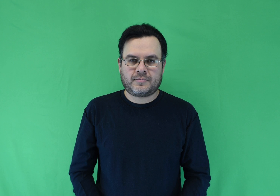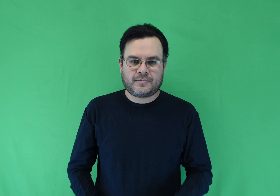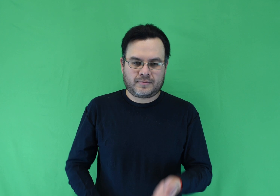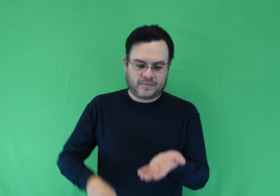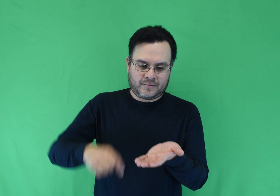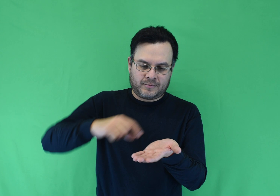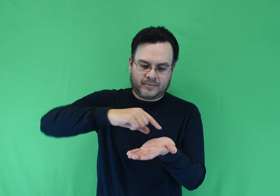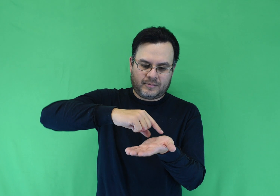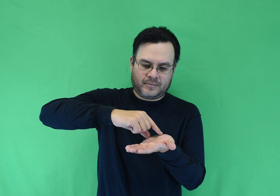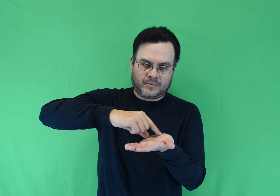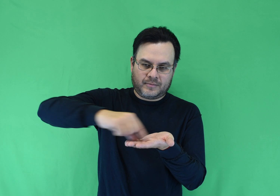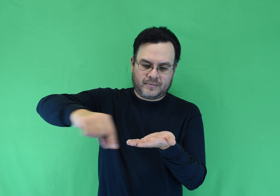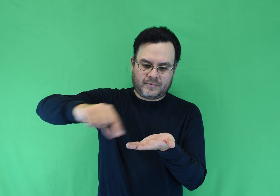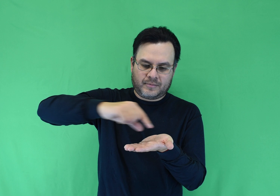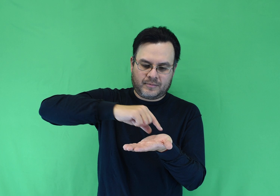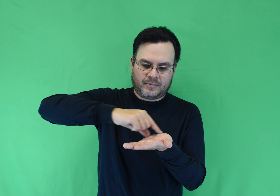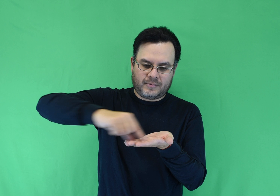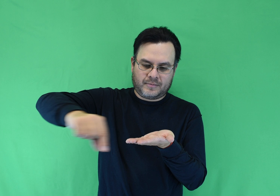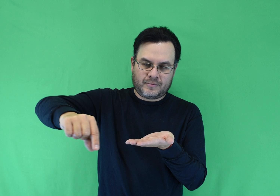comprar